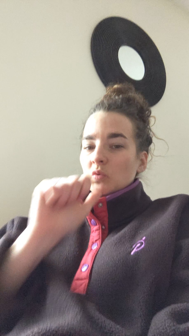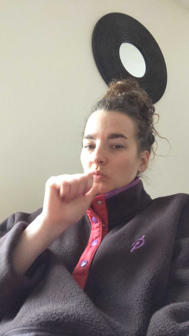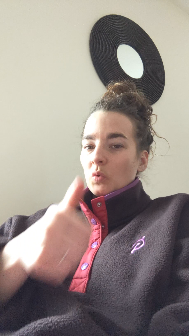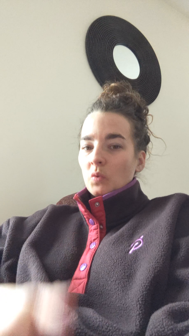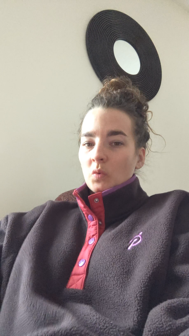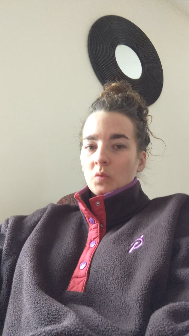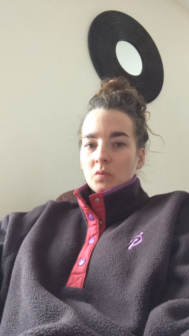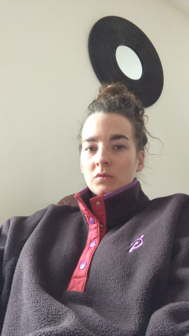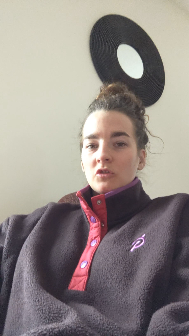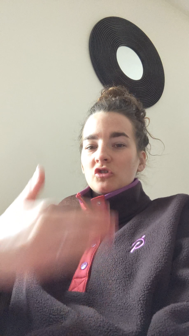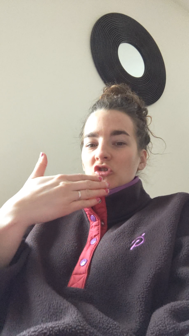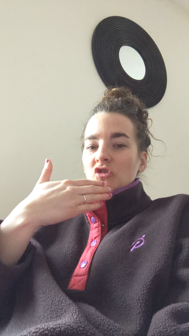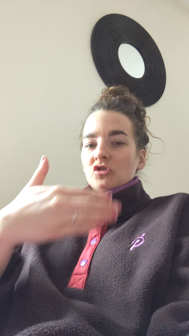good